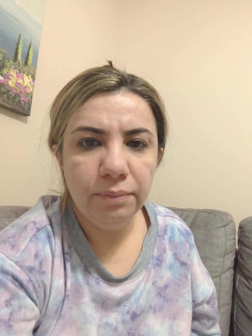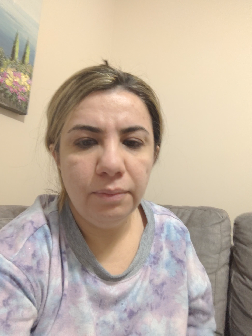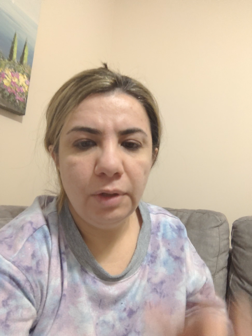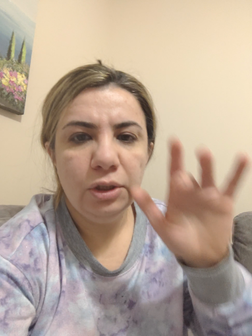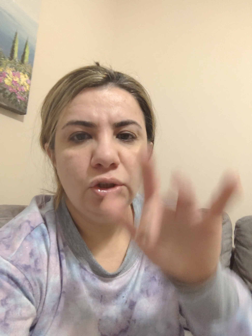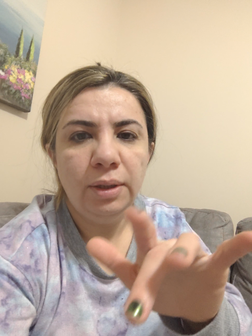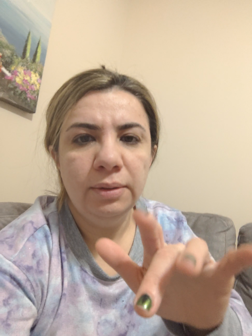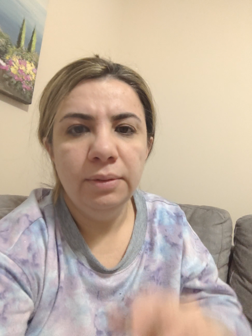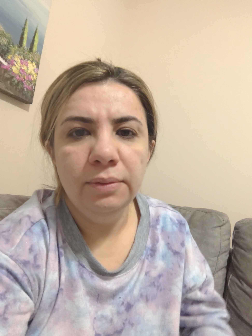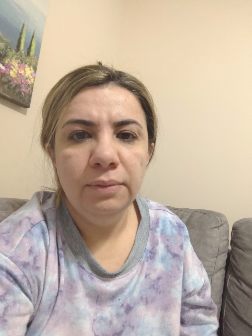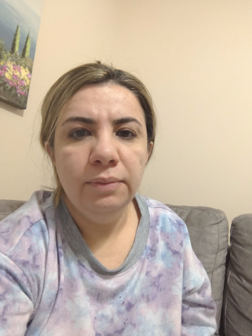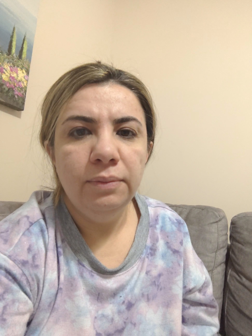touch